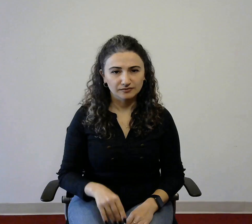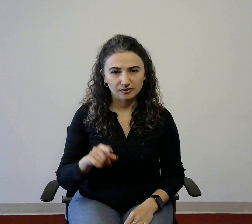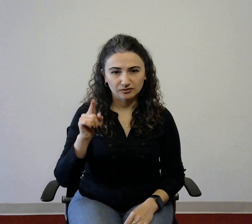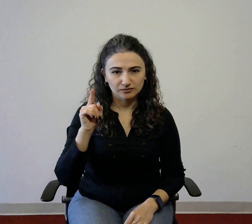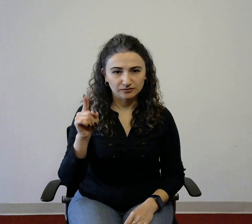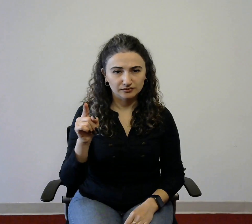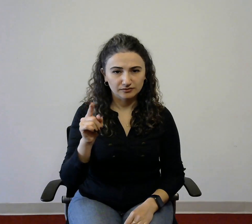onun